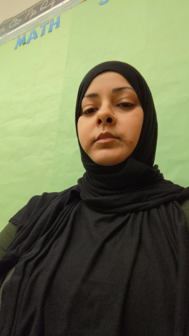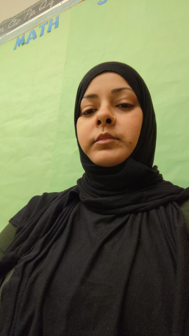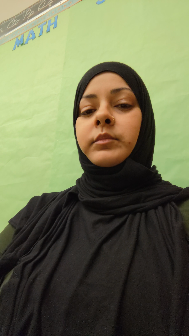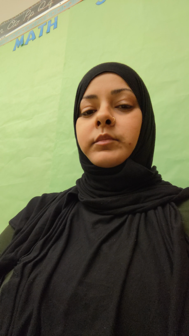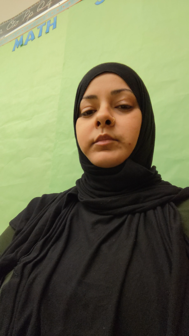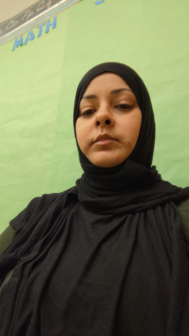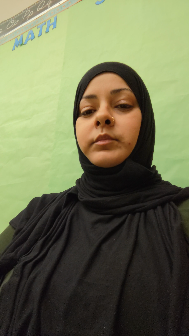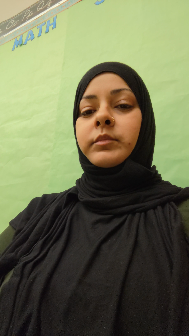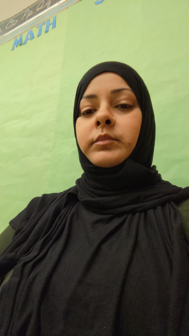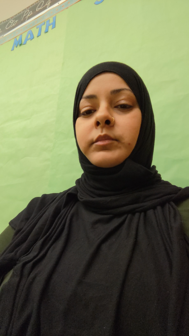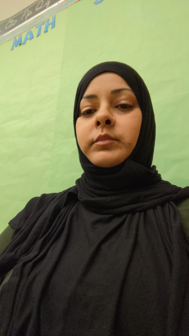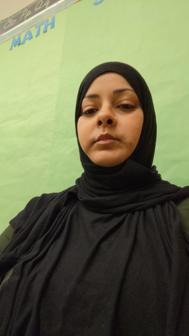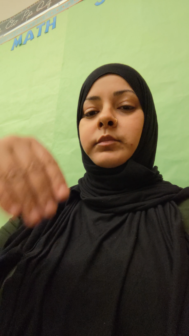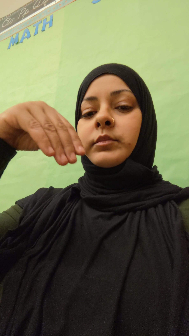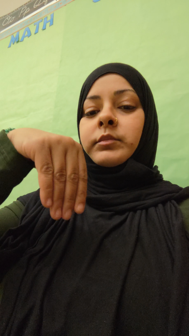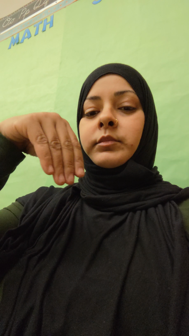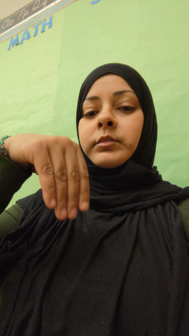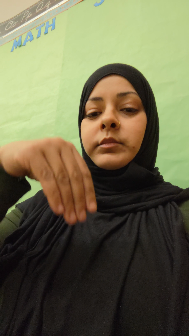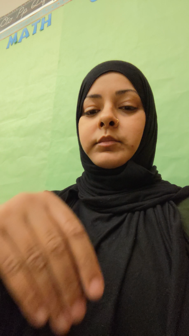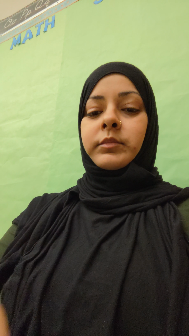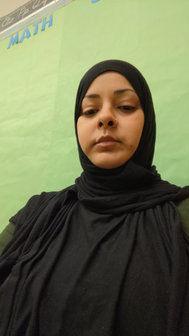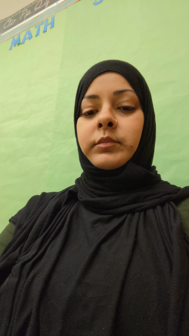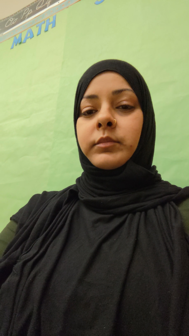inside